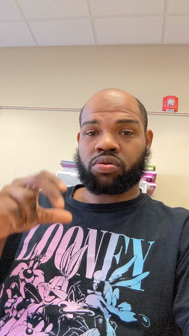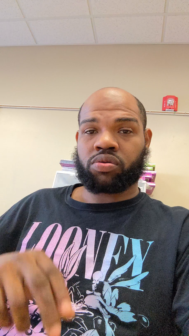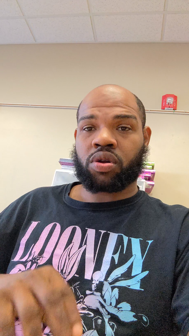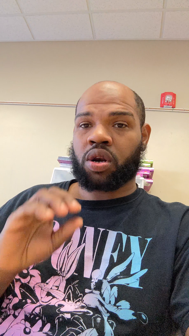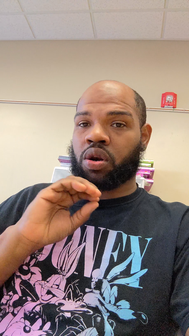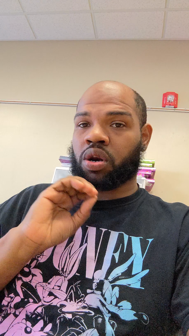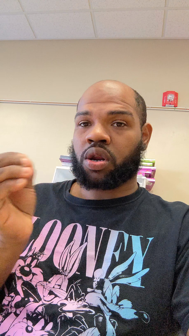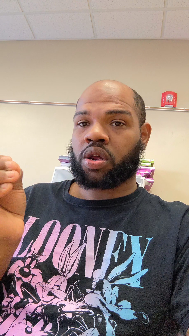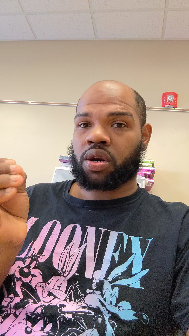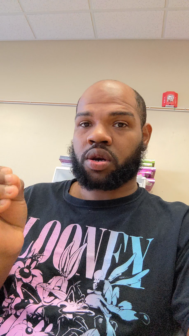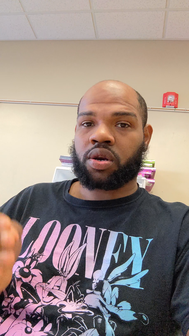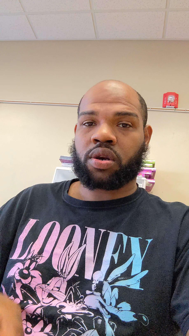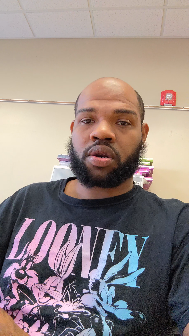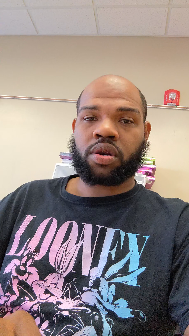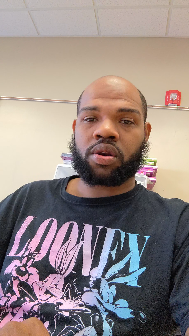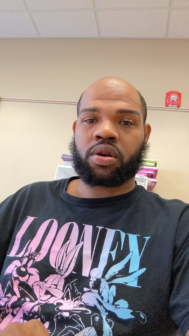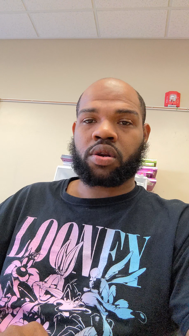none